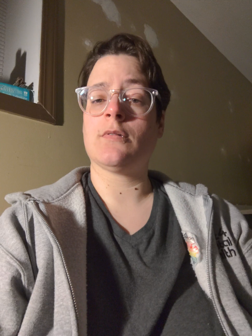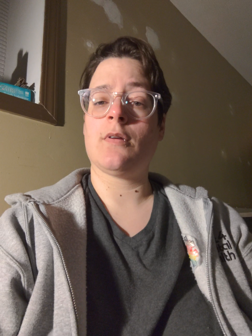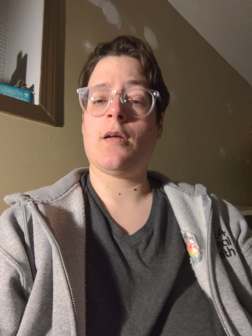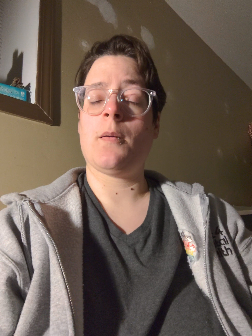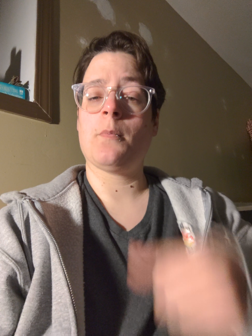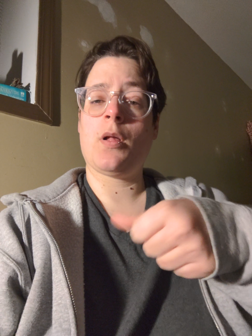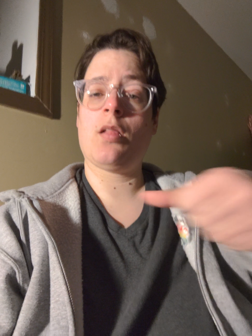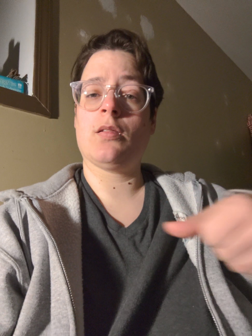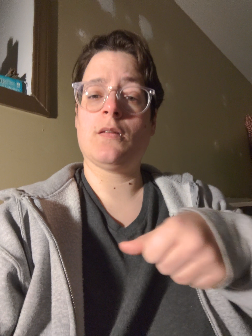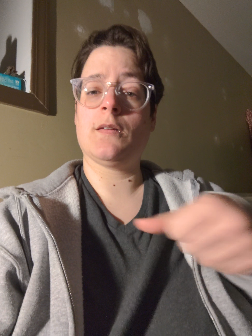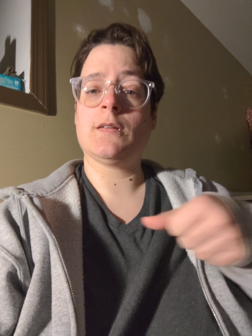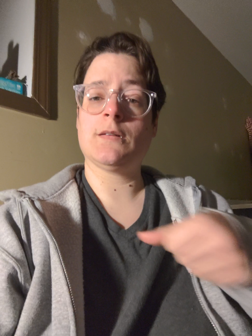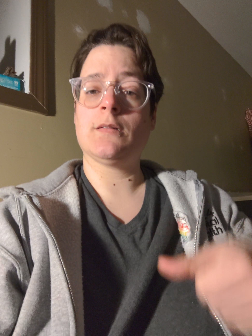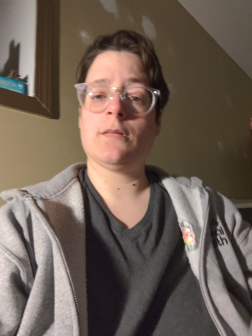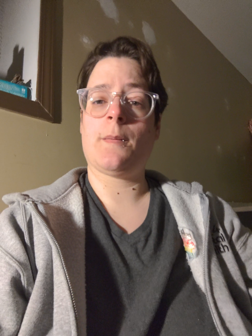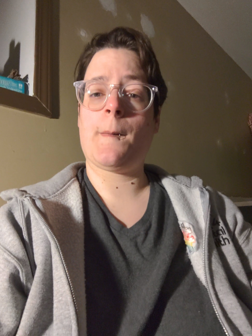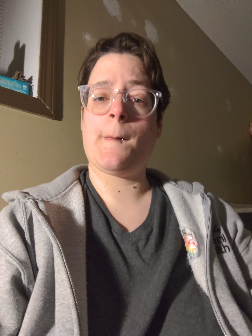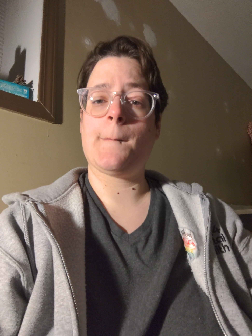puzzle